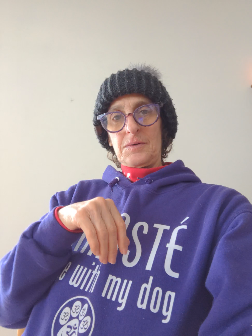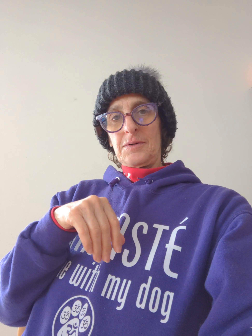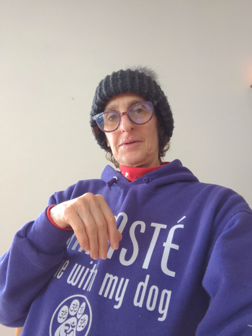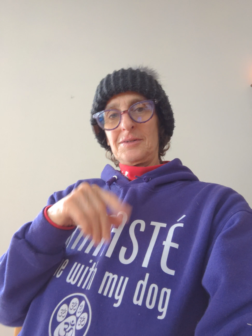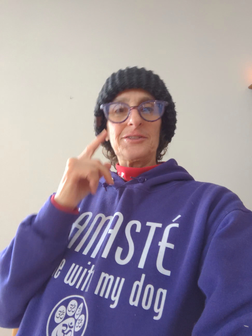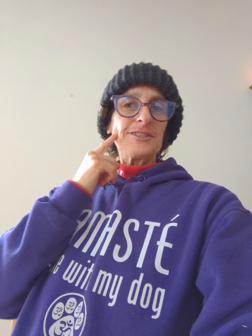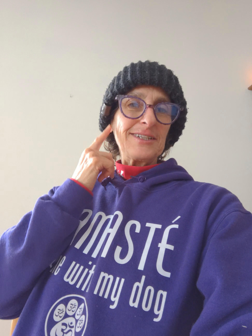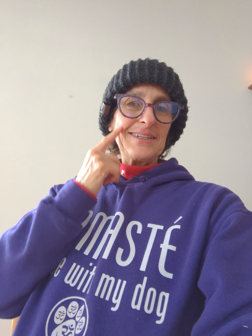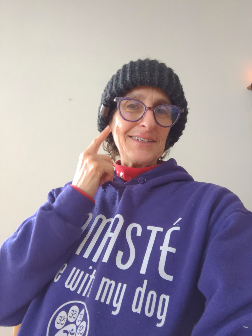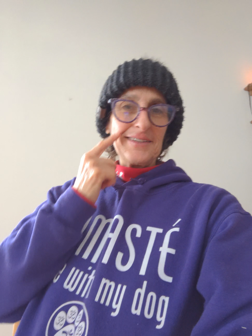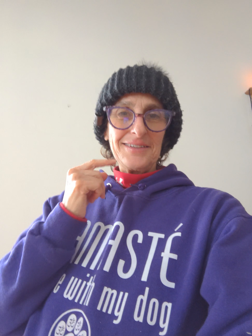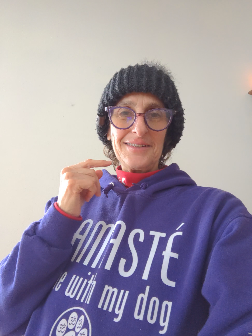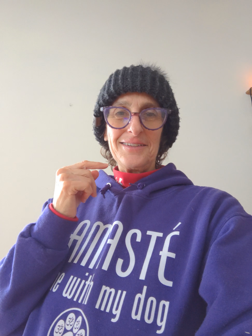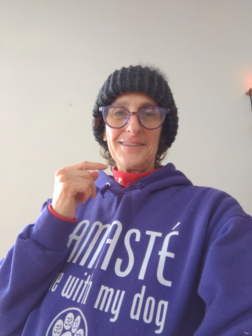cheek